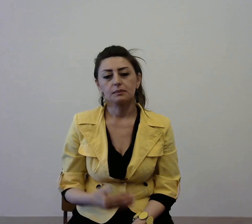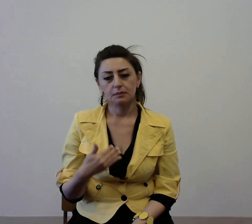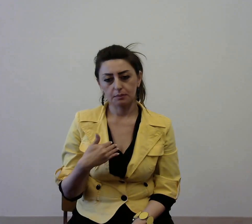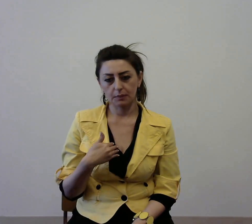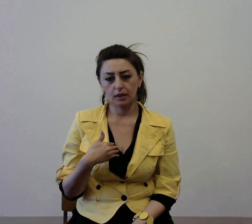mən